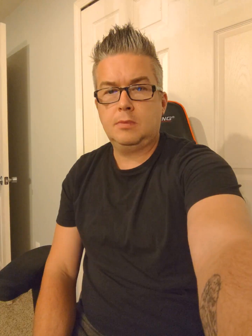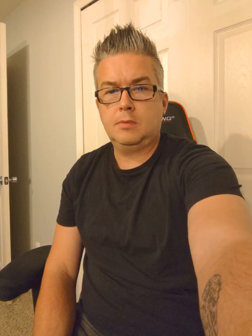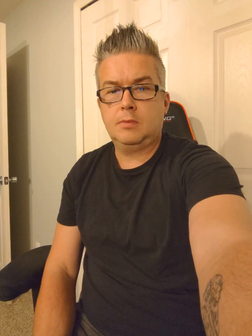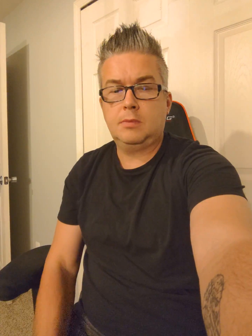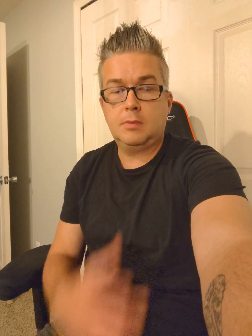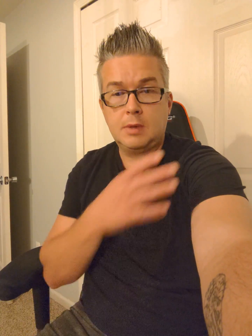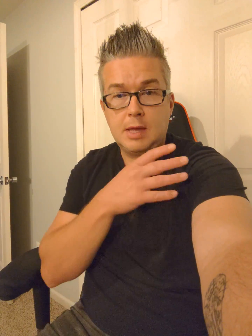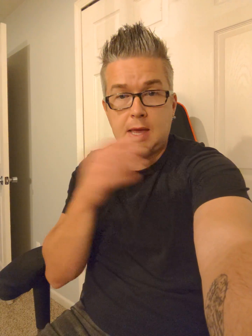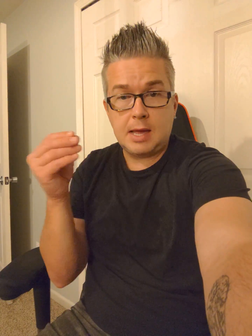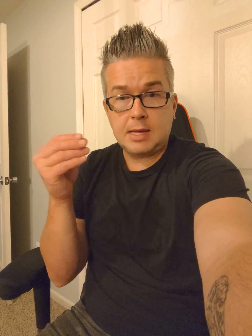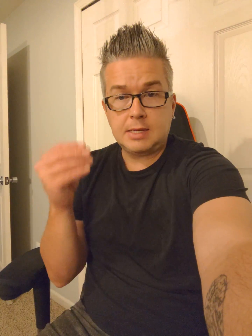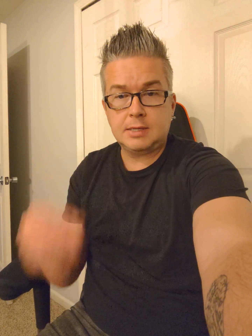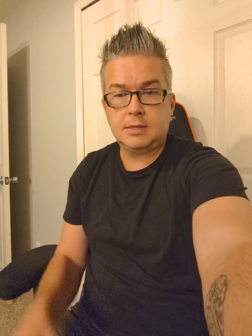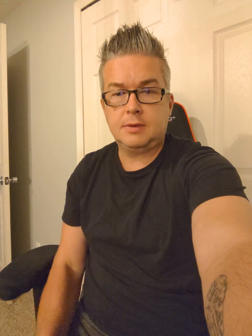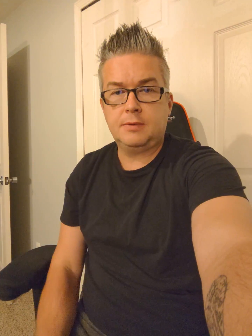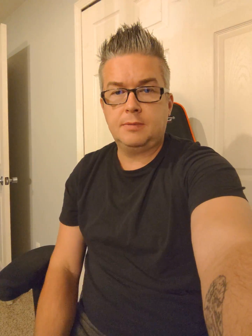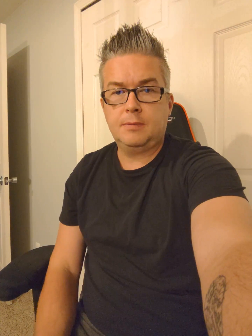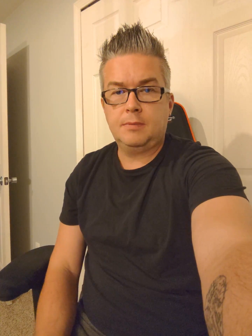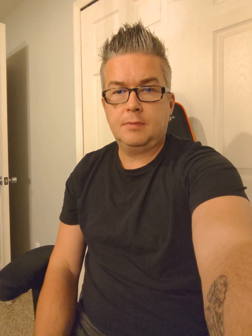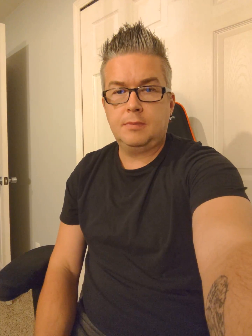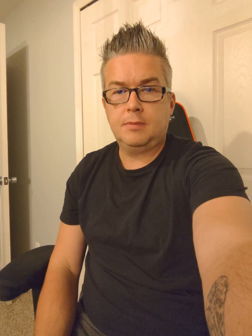and